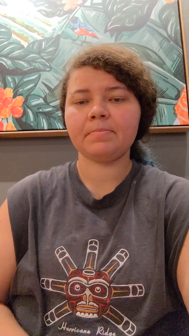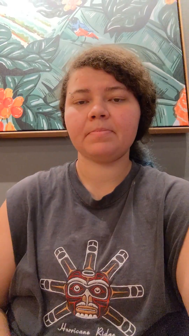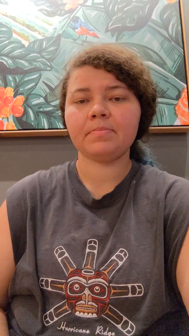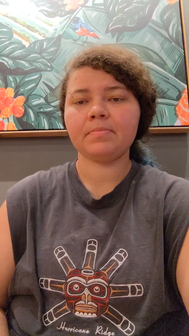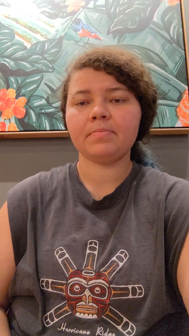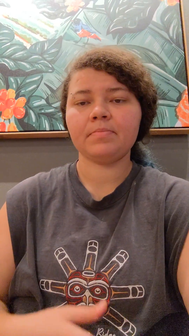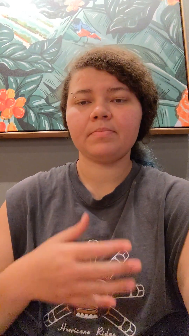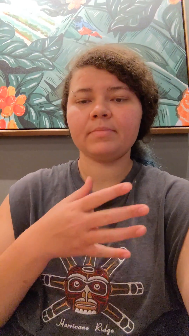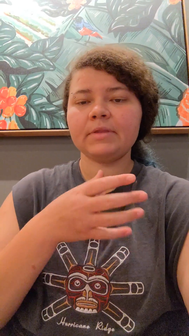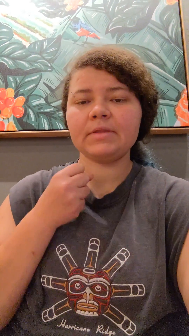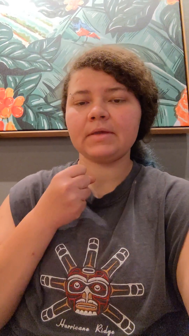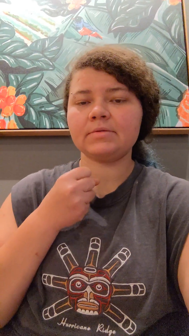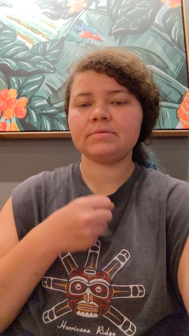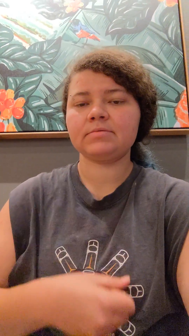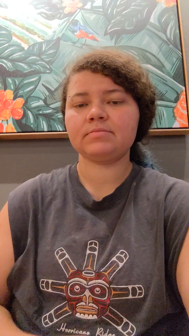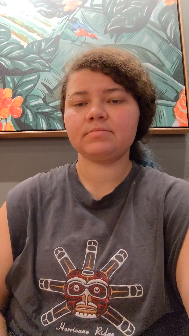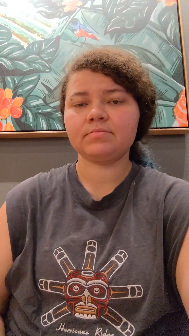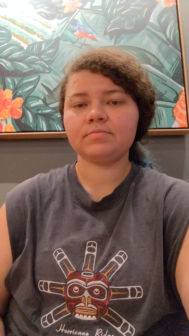get